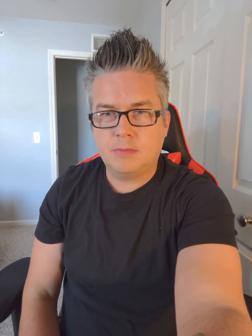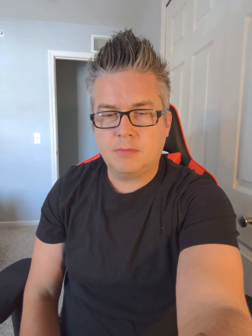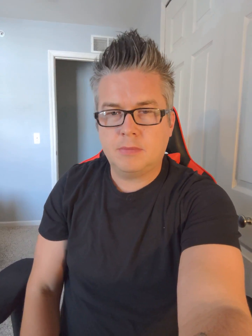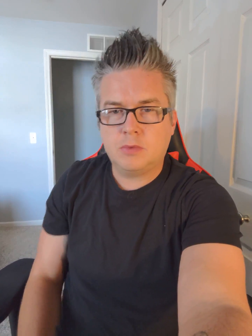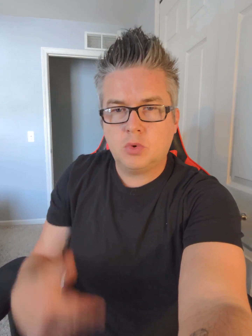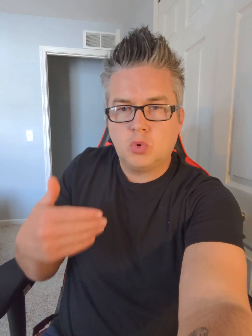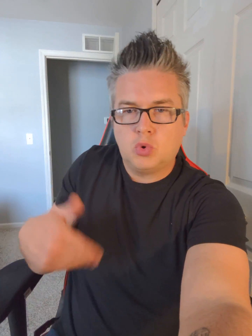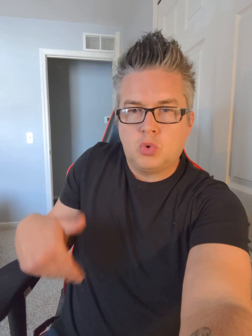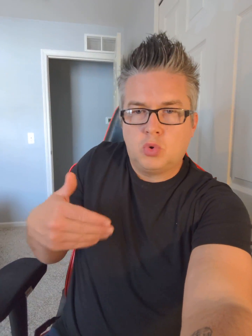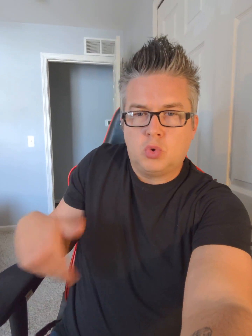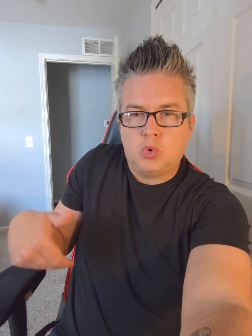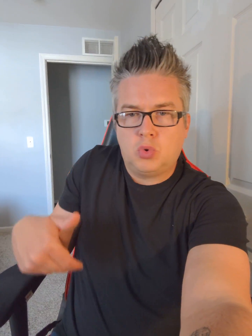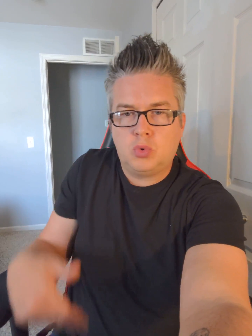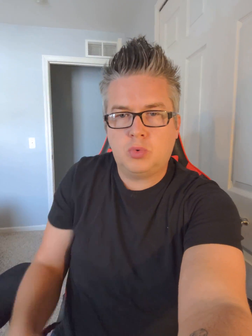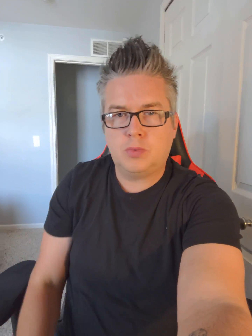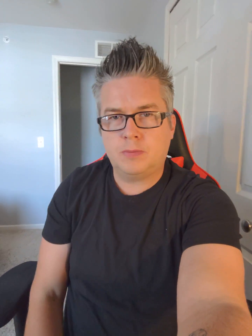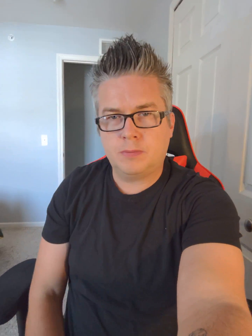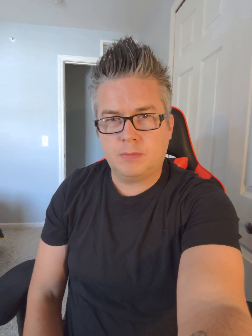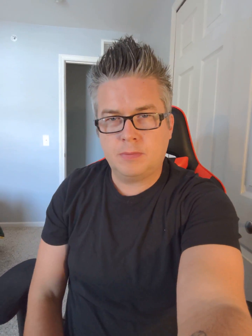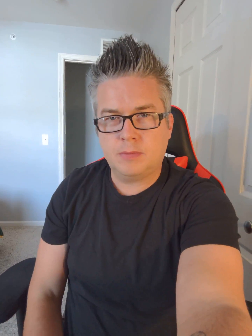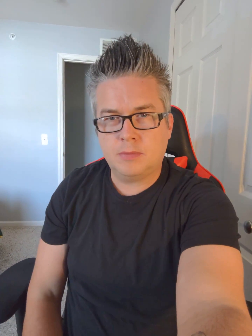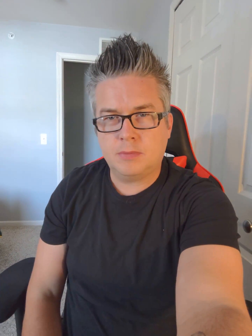shorts